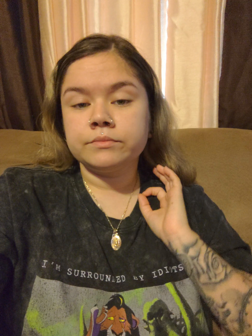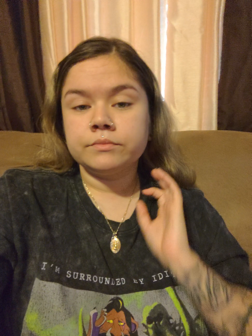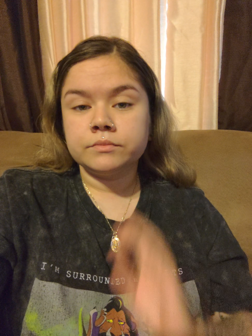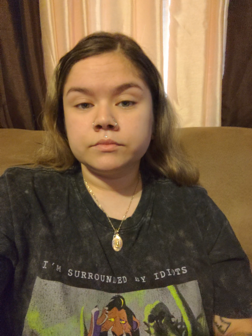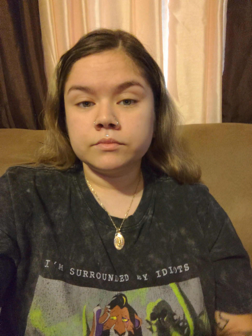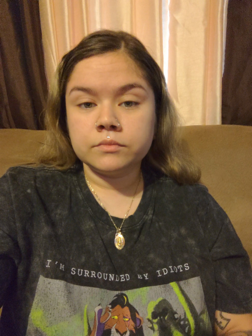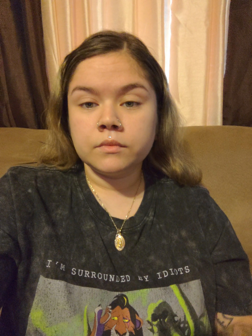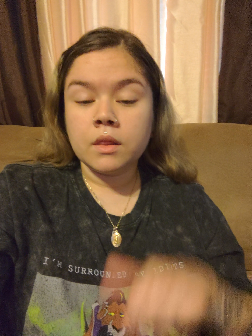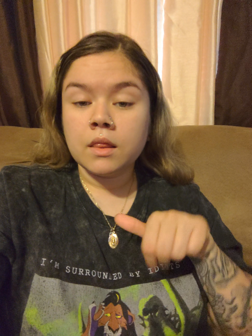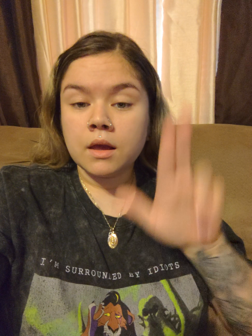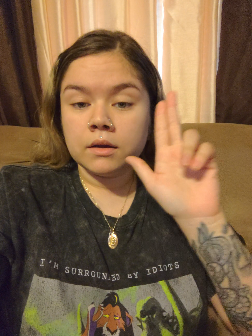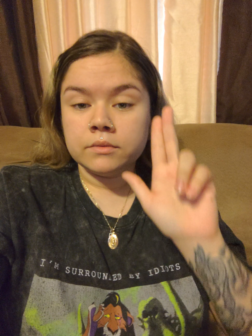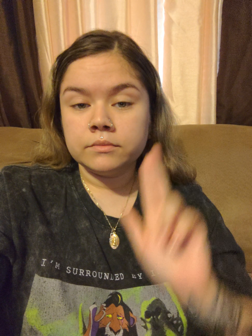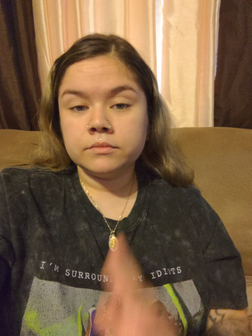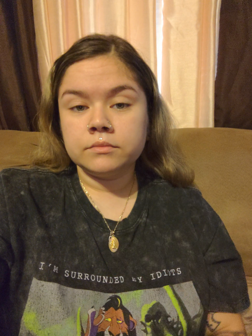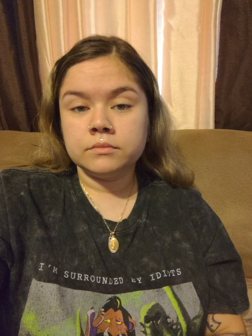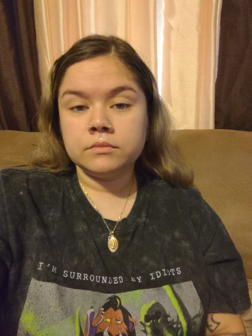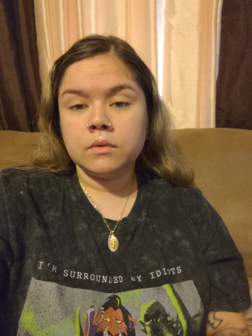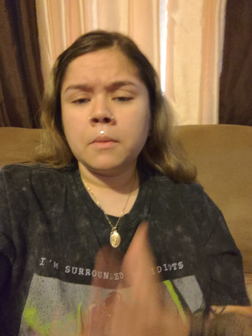lick